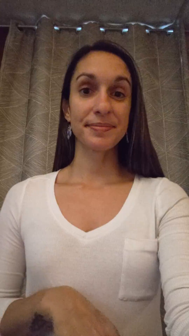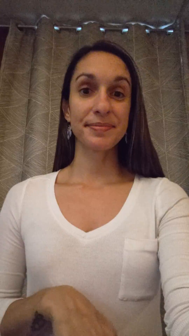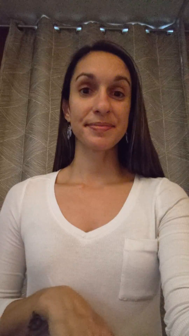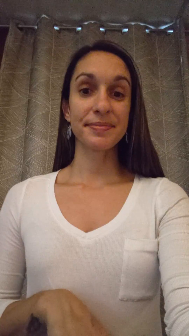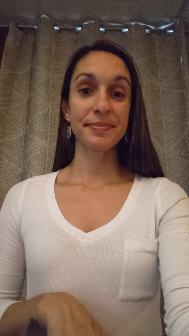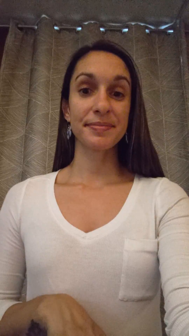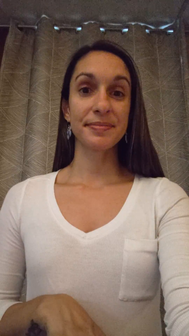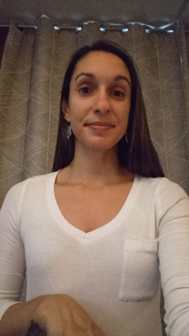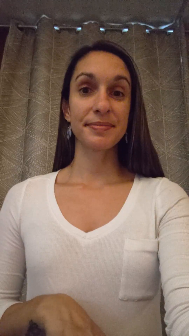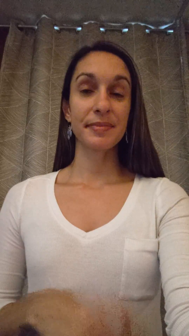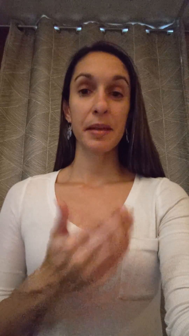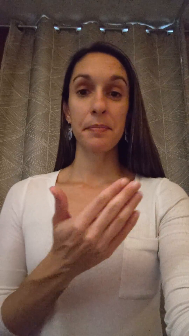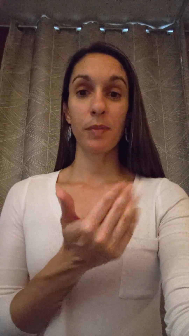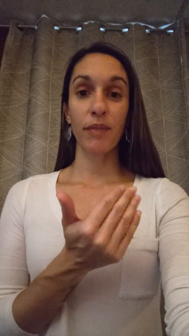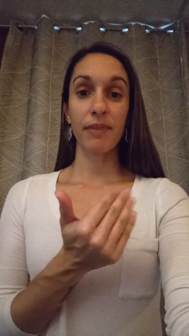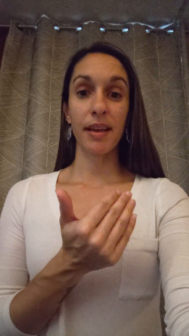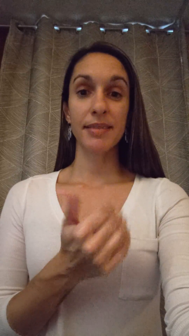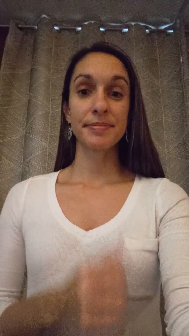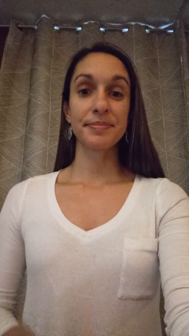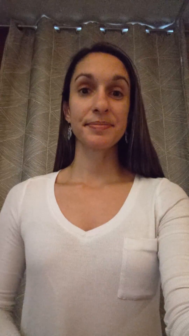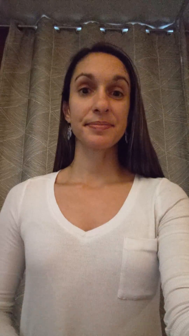butterfly